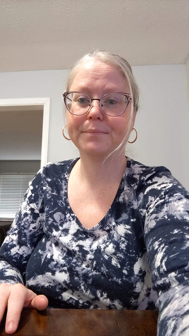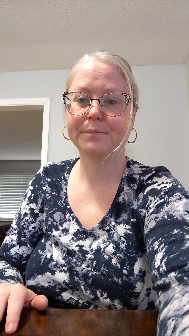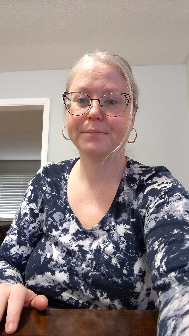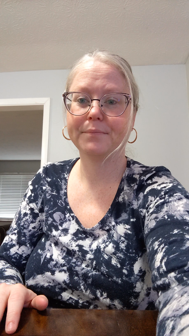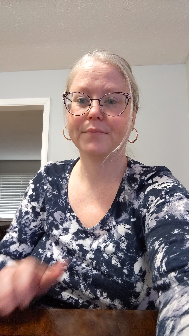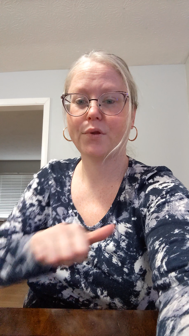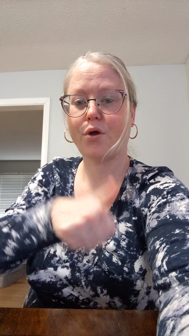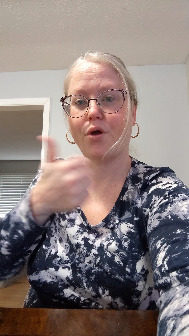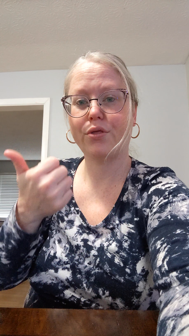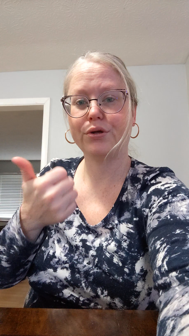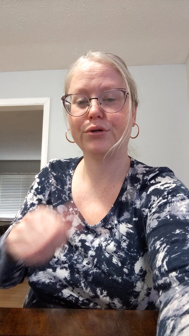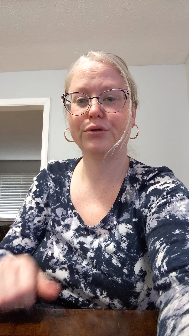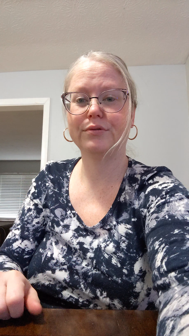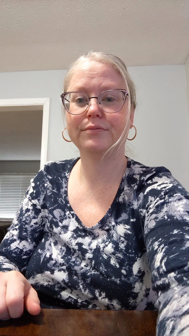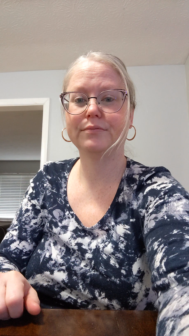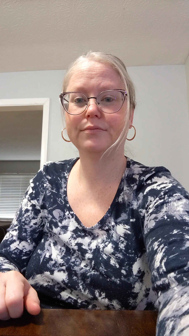other